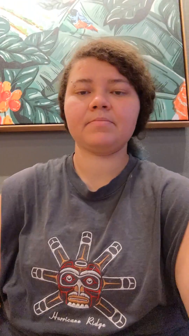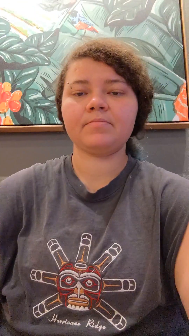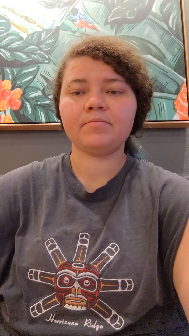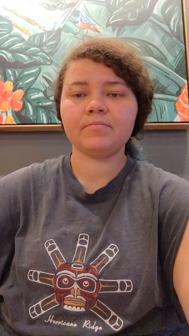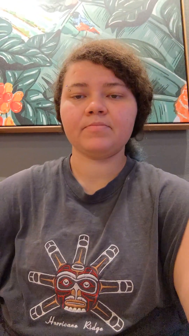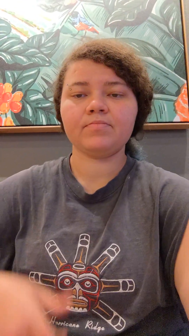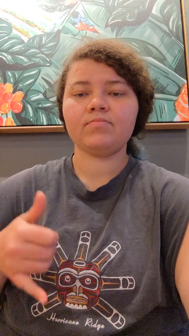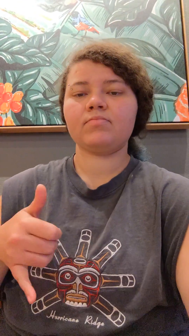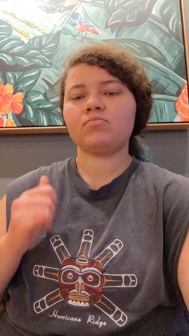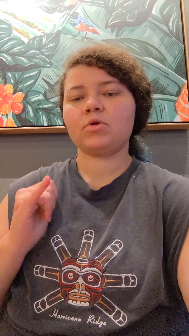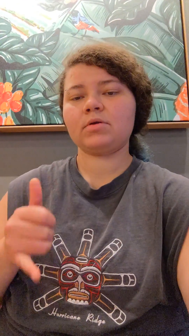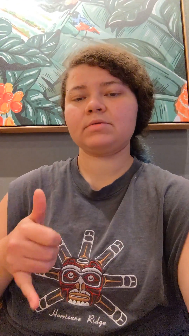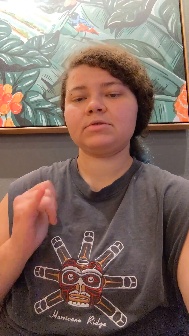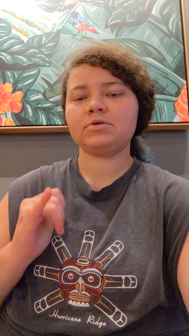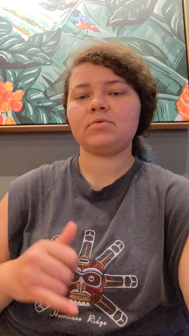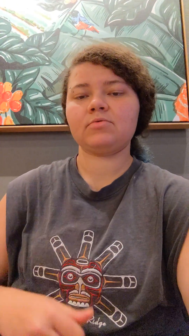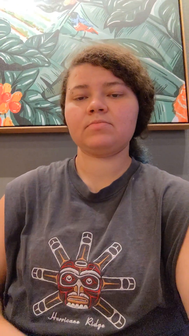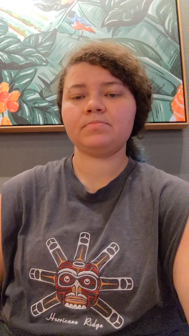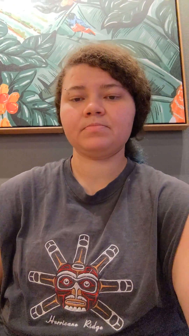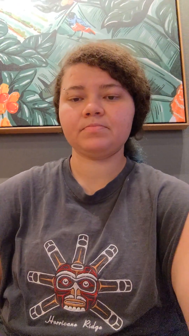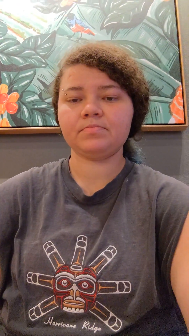rocking chair